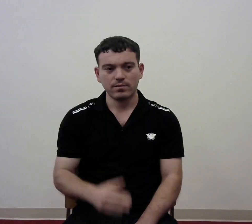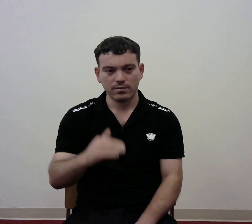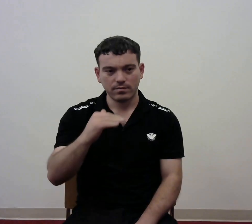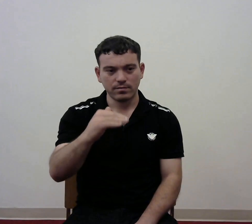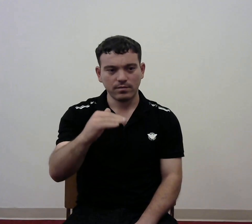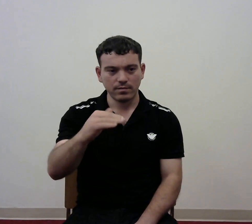siz